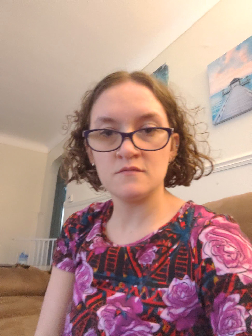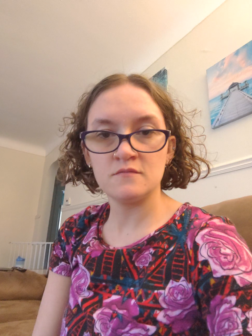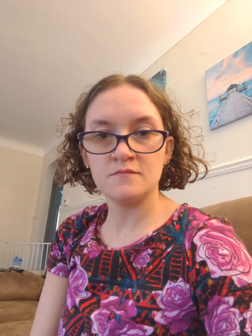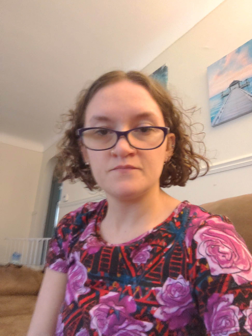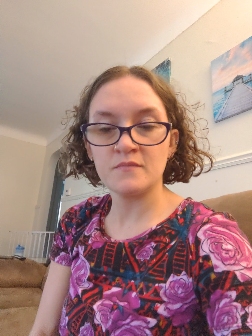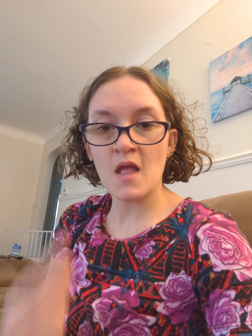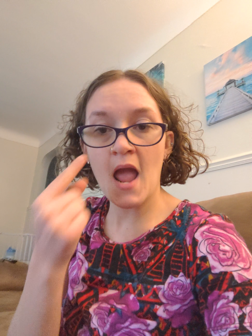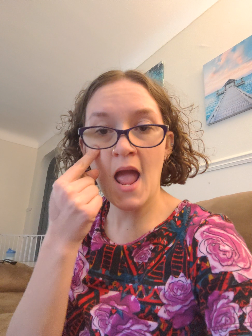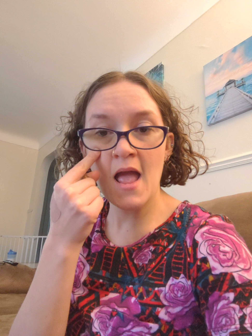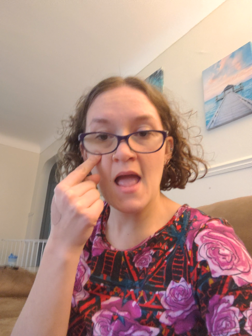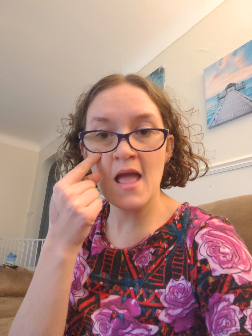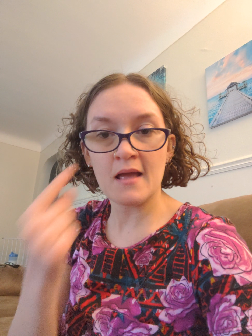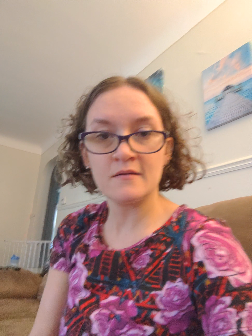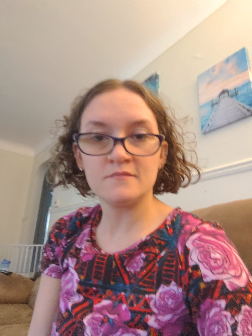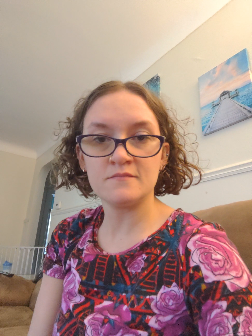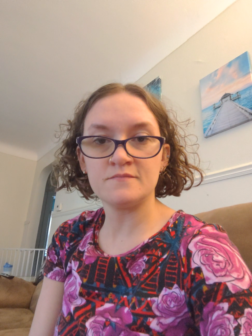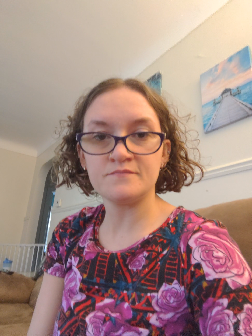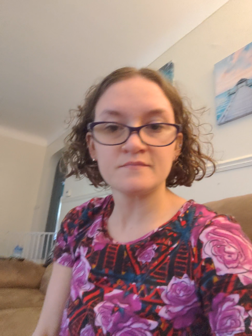eye